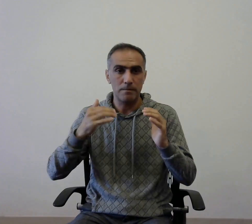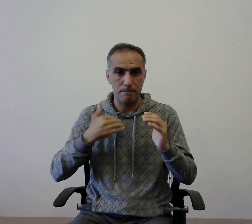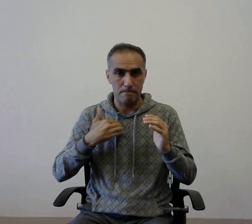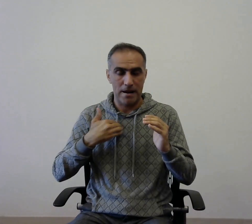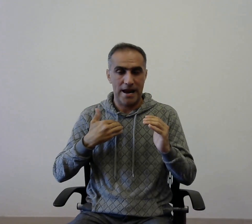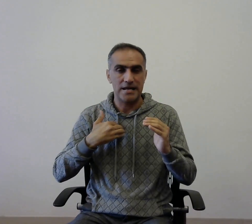mən